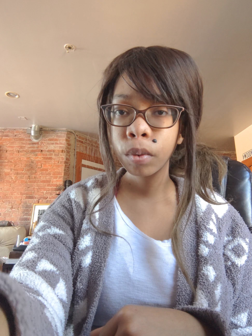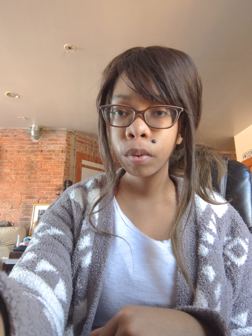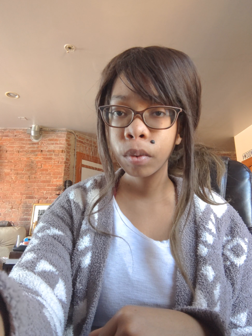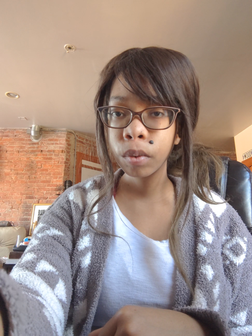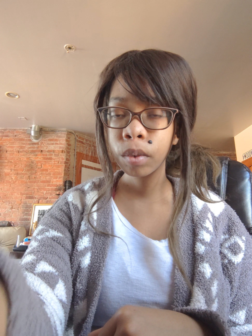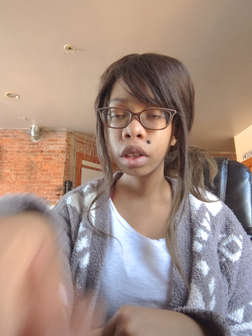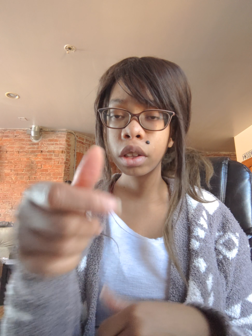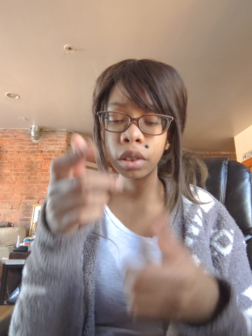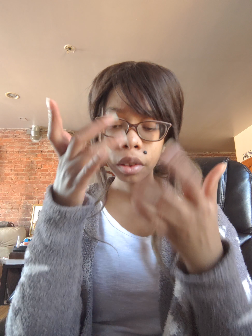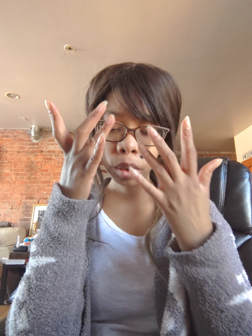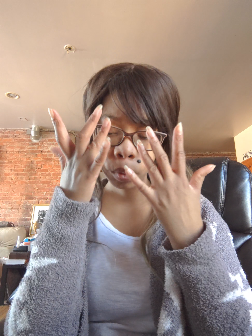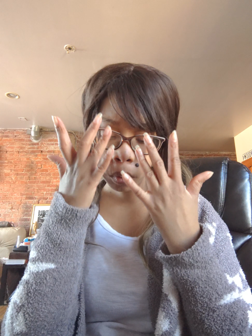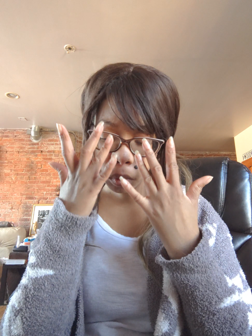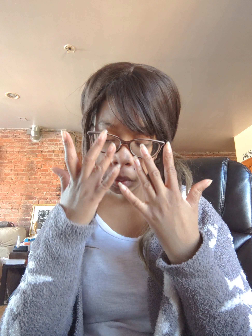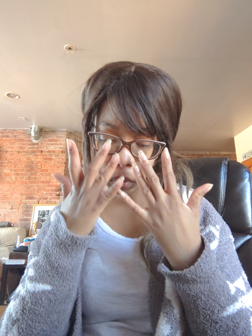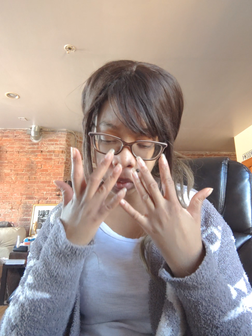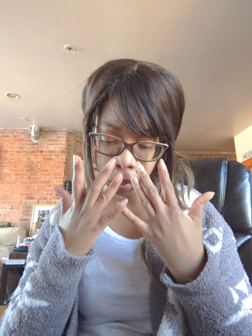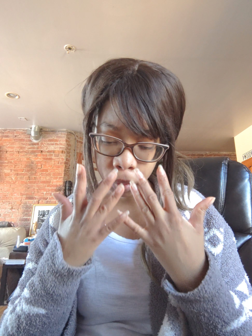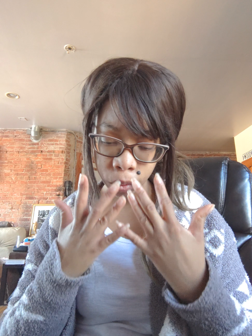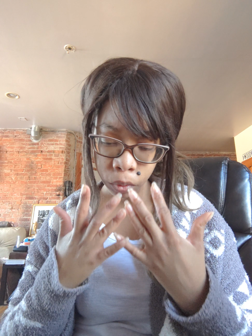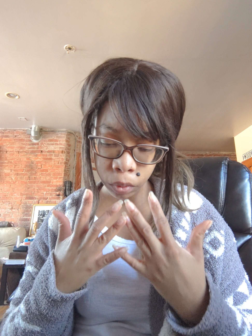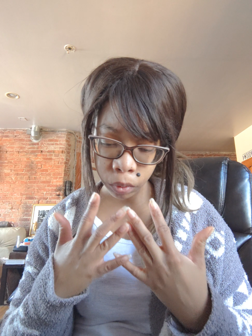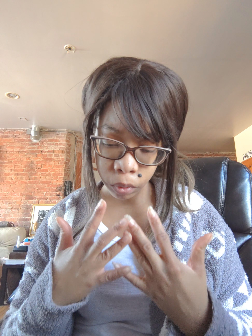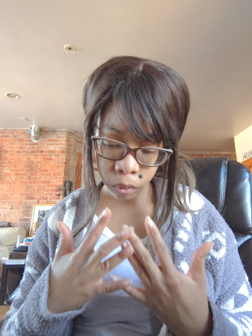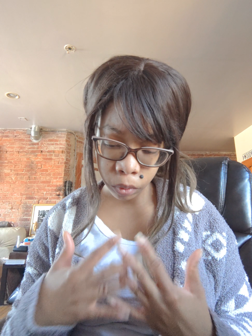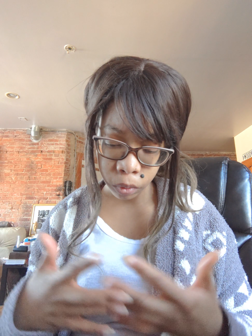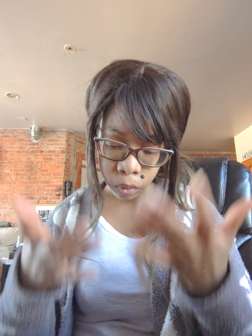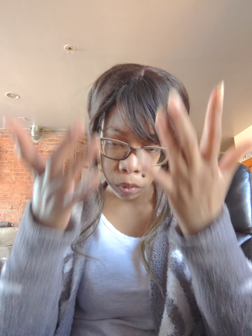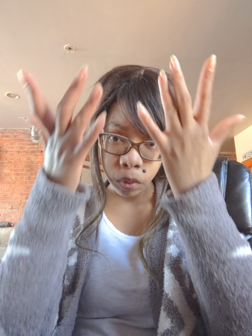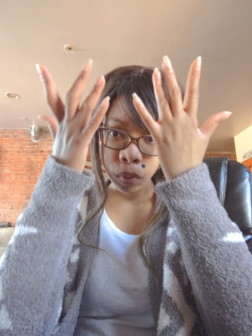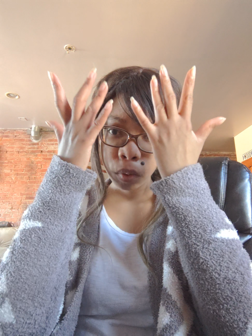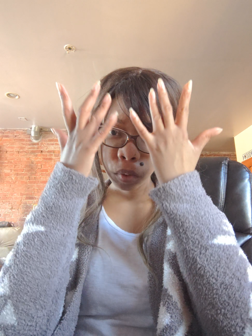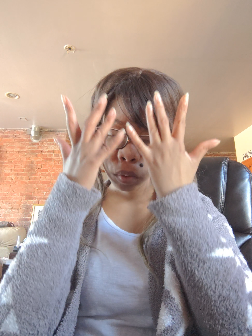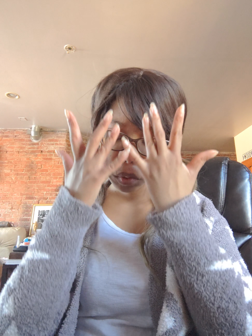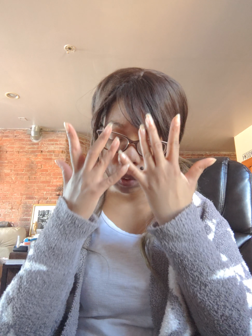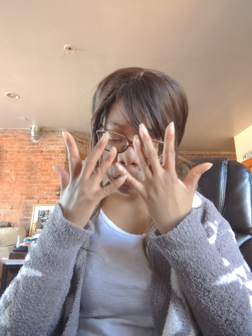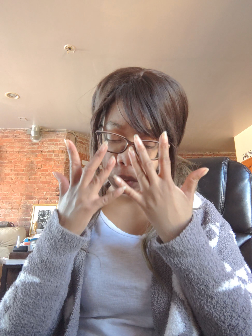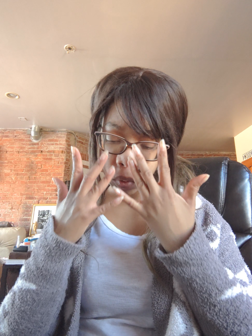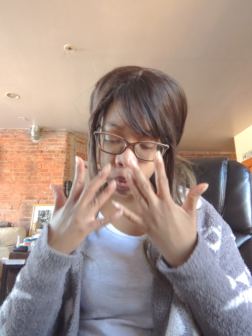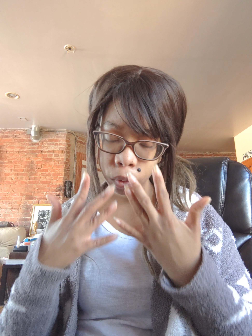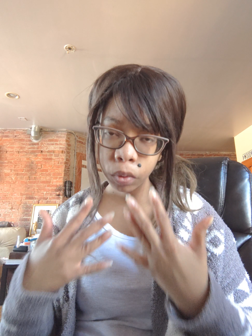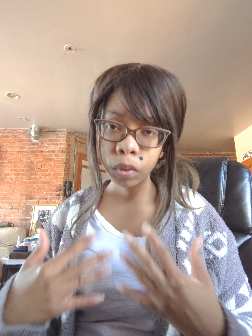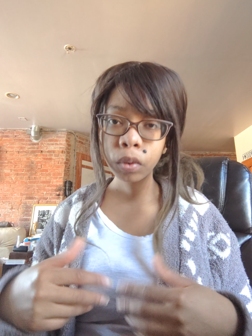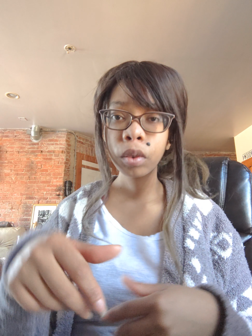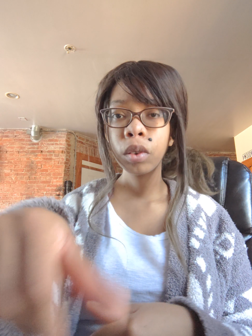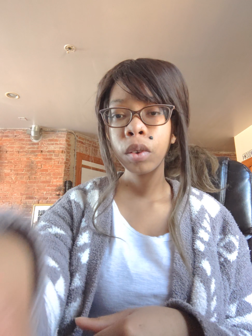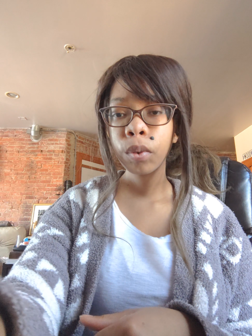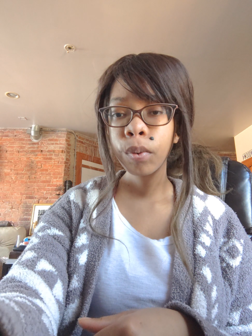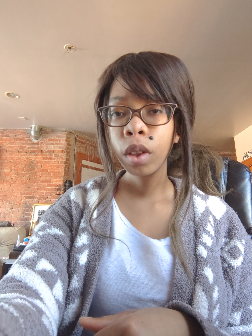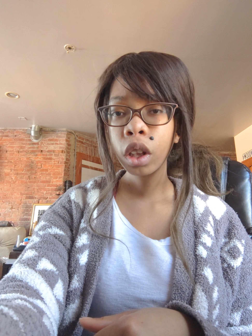sad